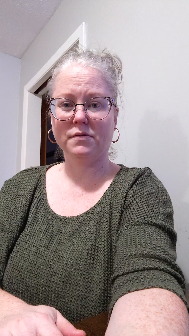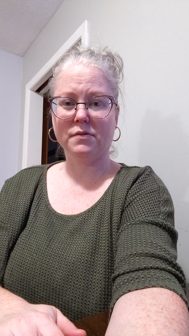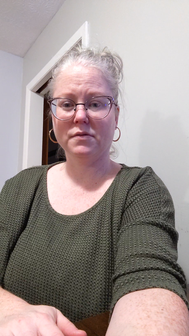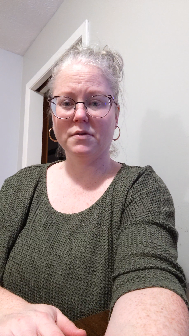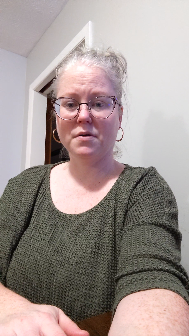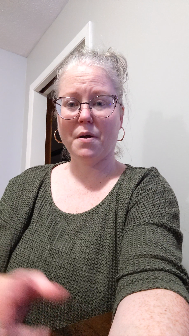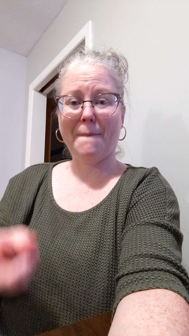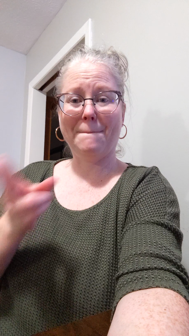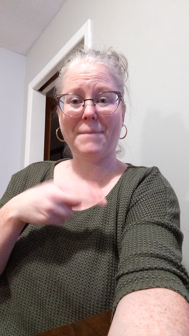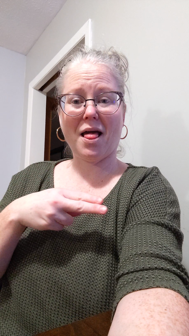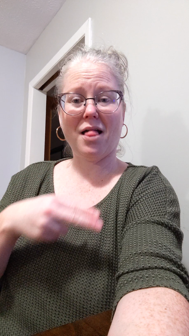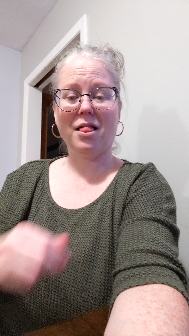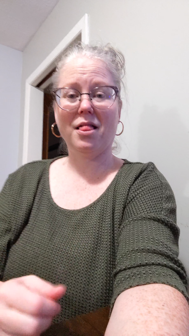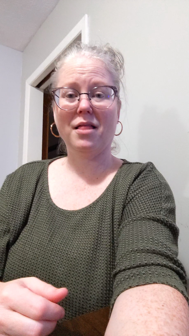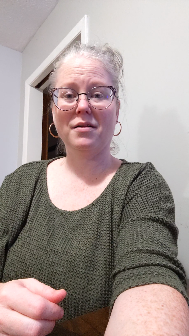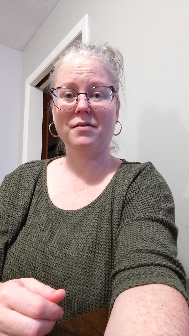belt